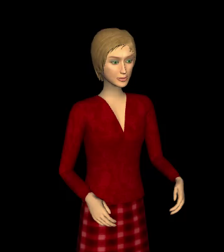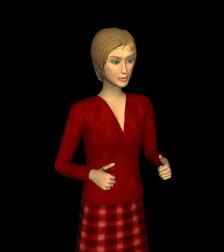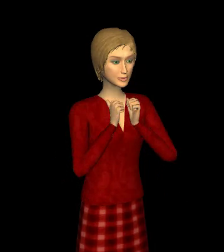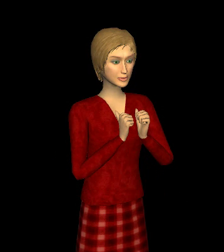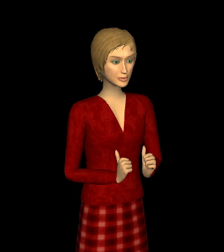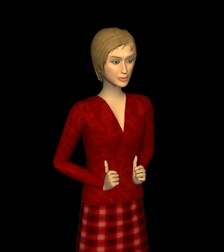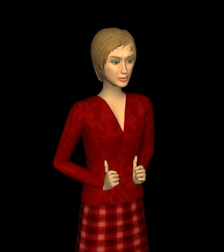حقيبة ظهر